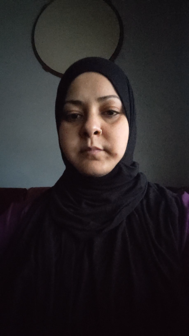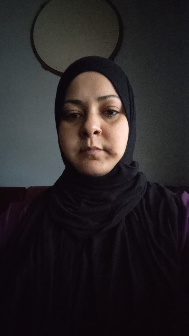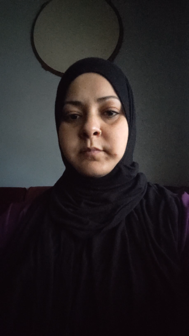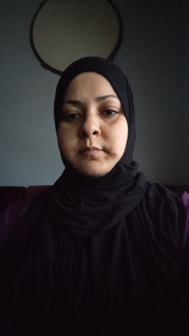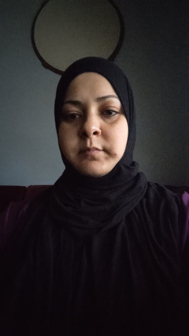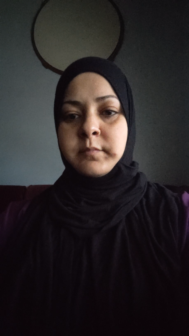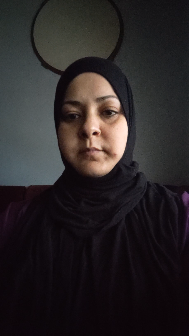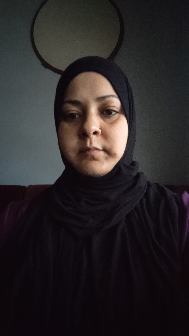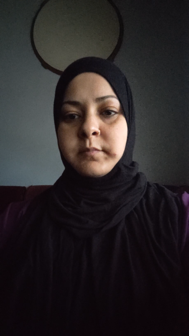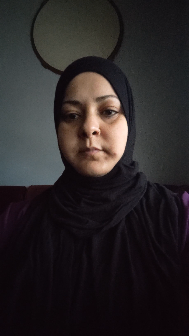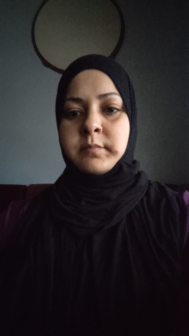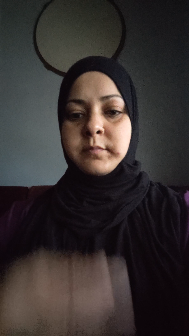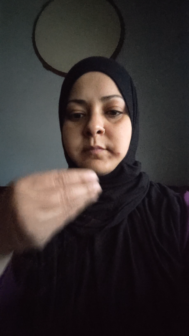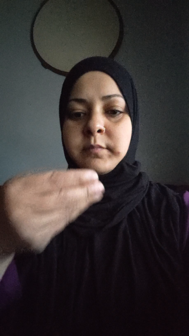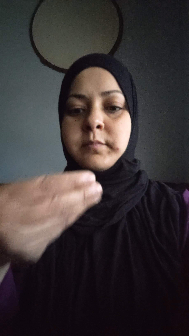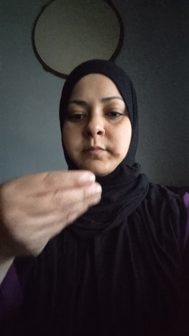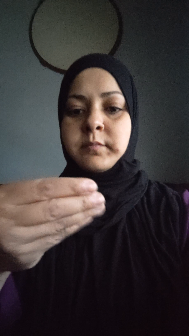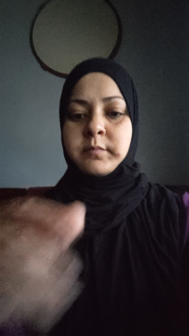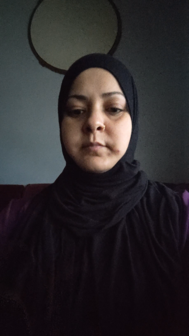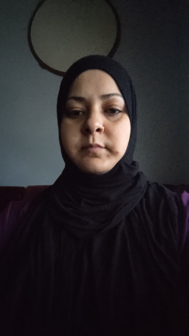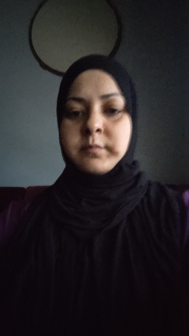feed